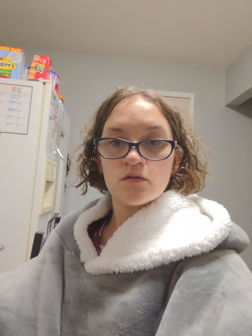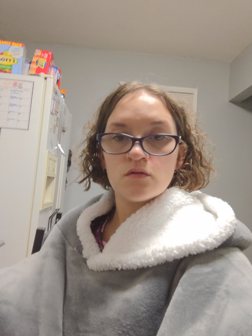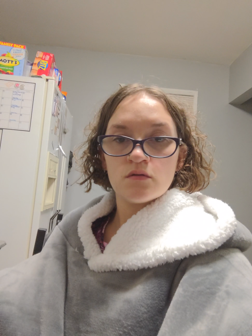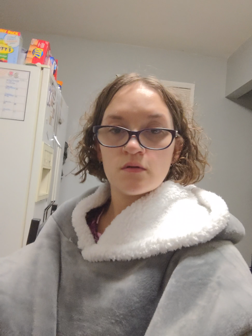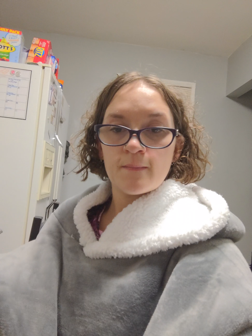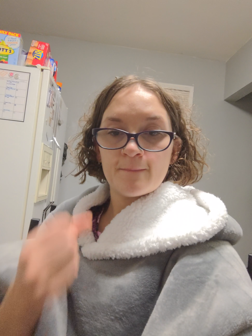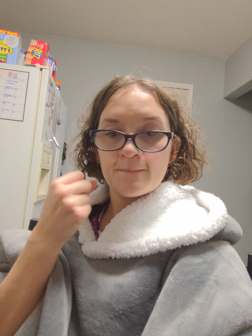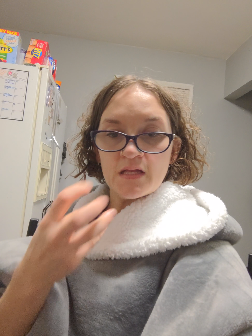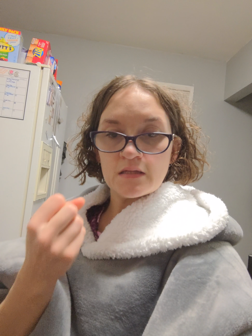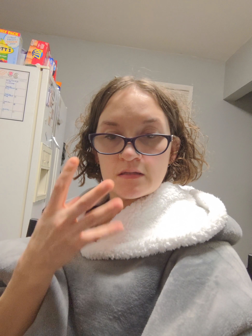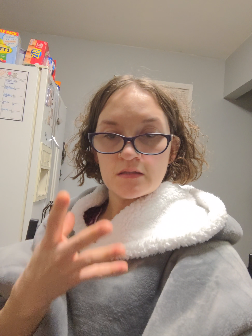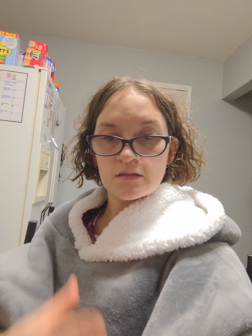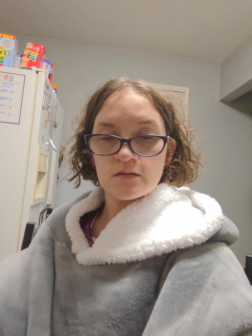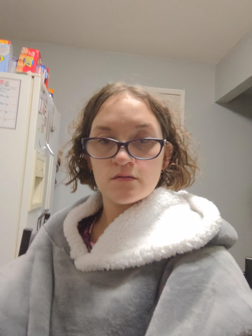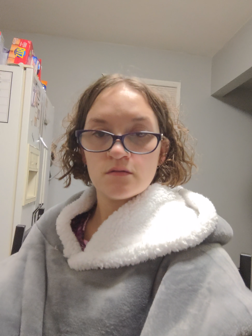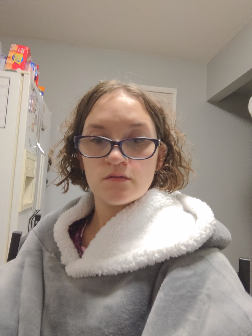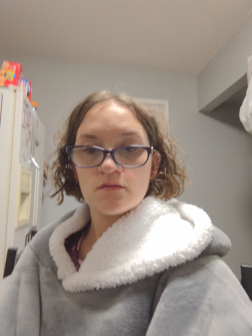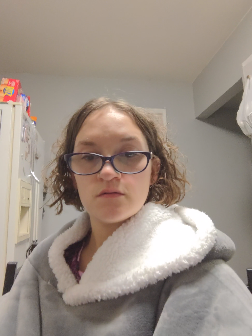many